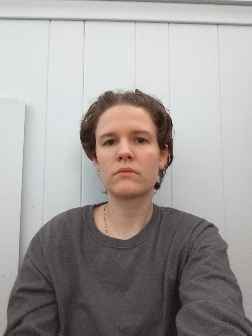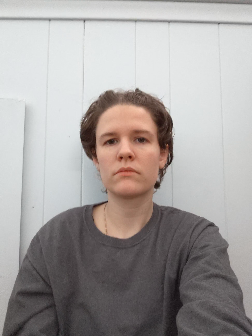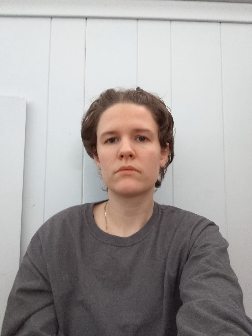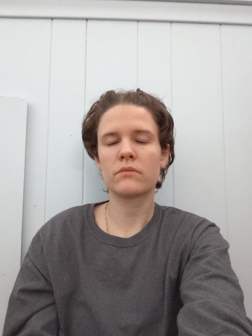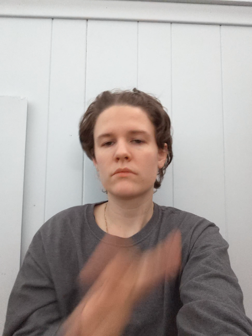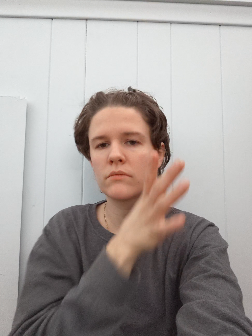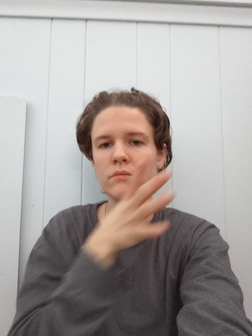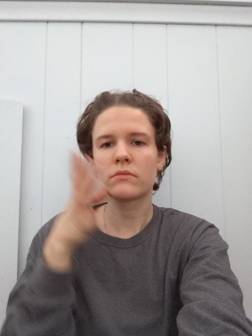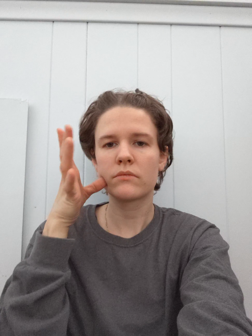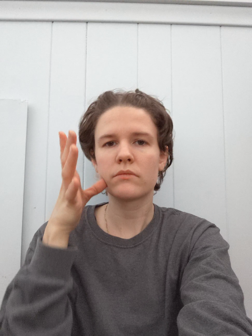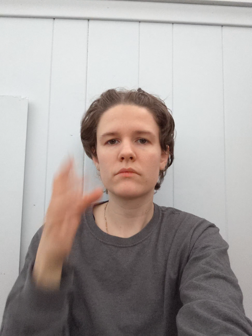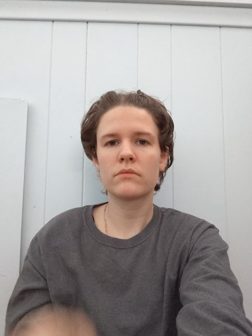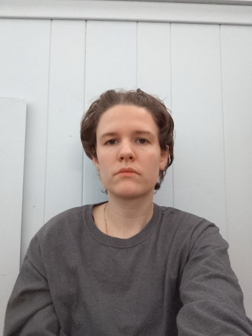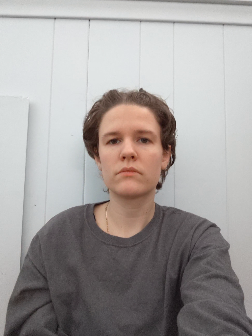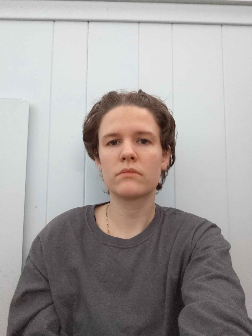farm